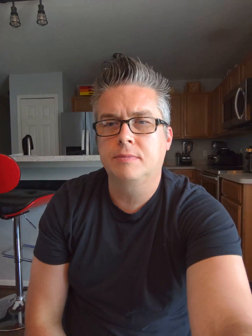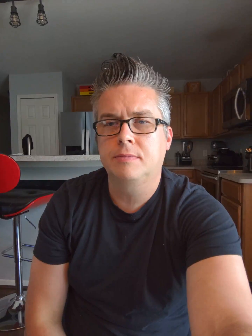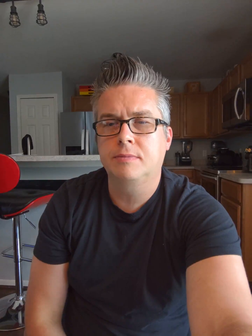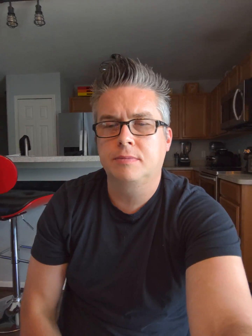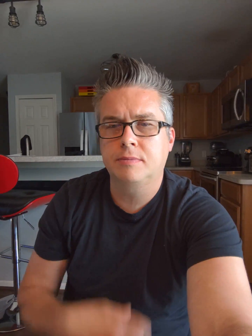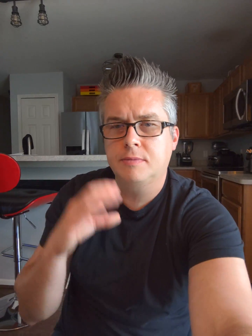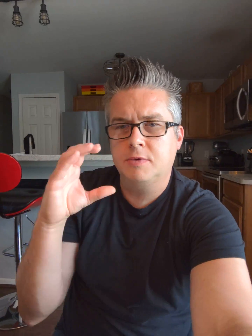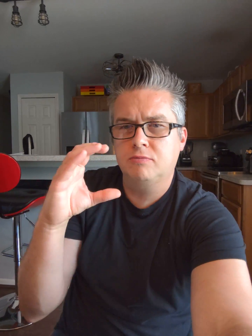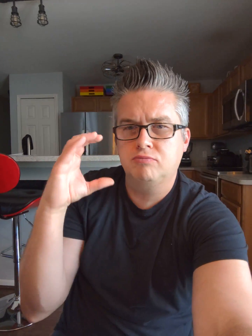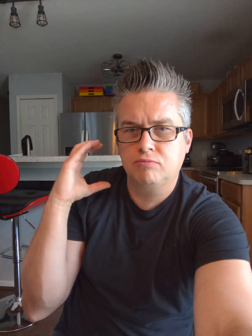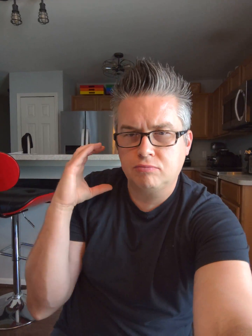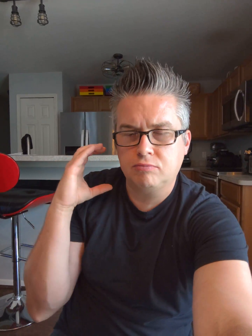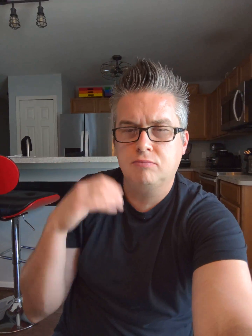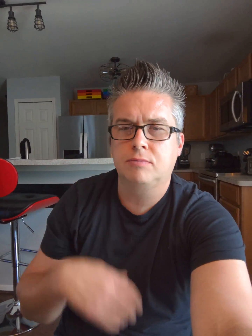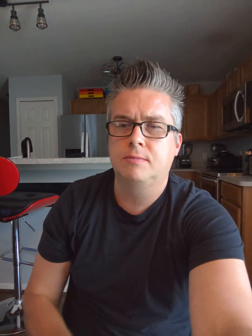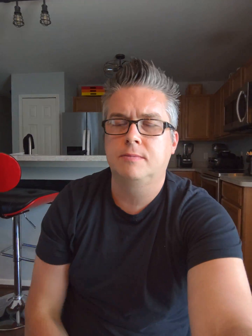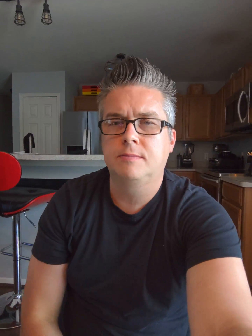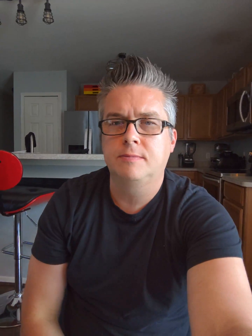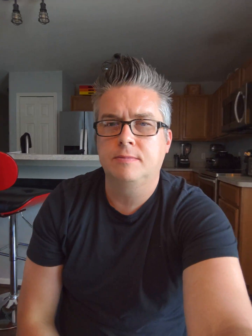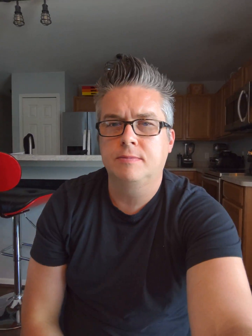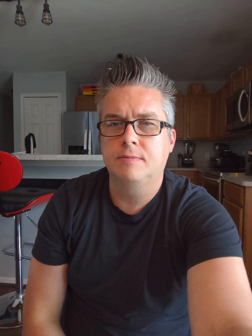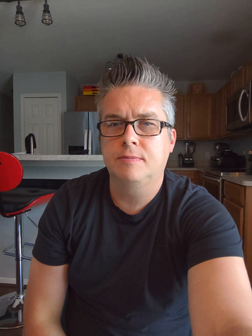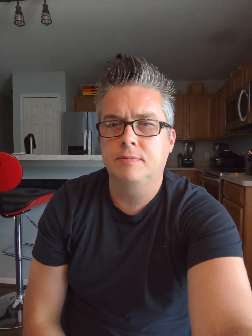bus